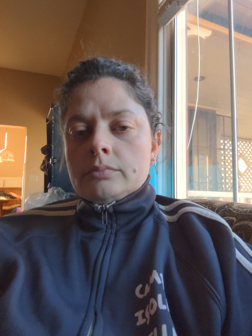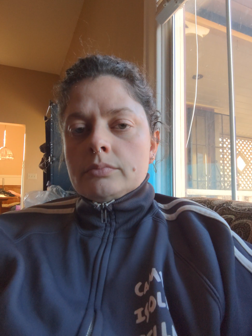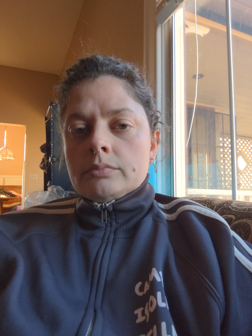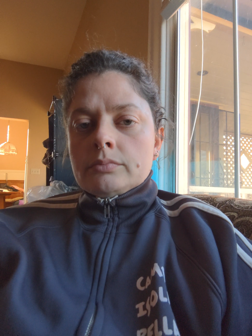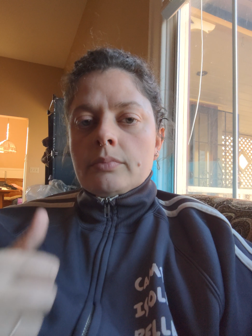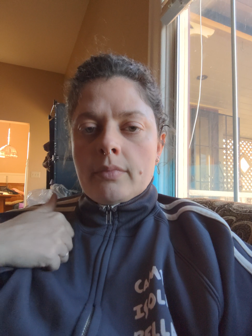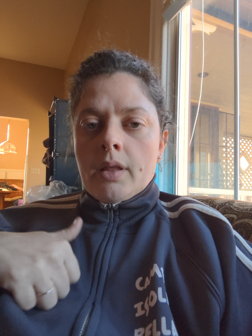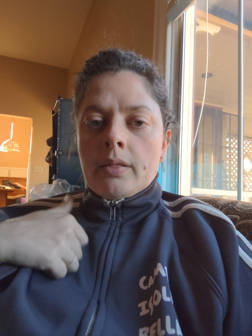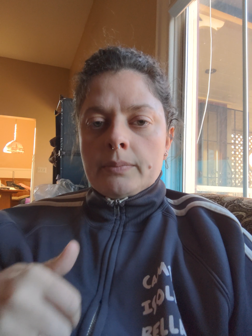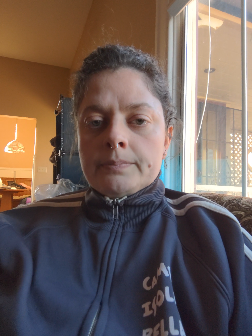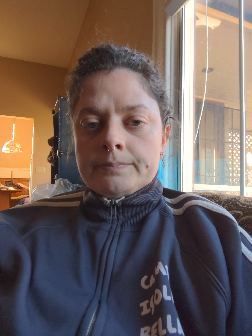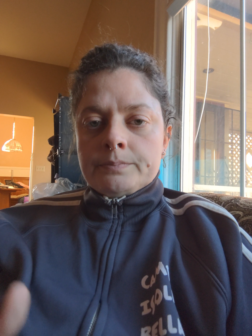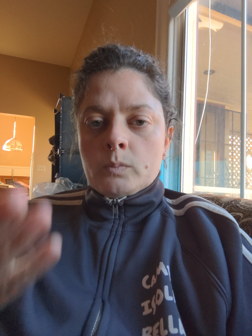bath